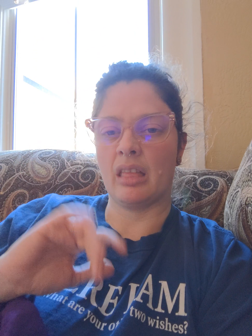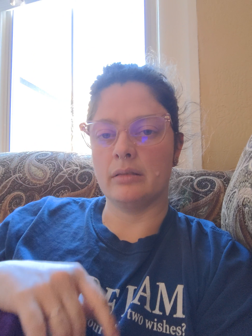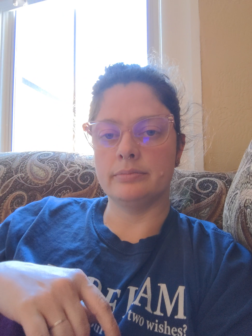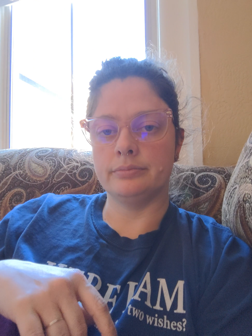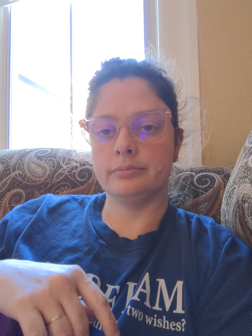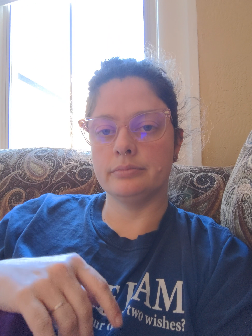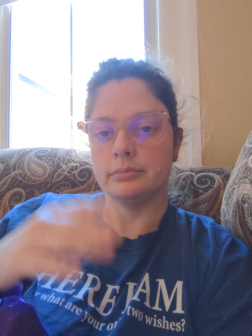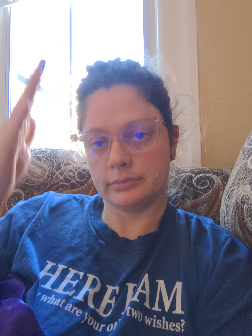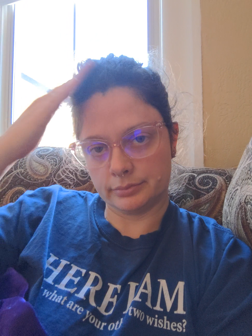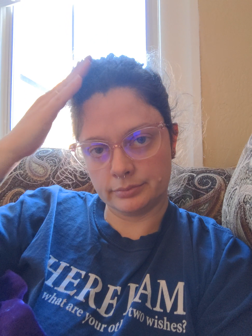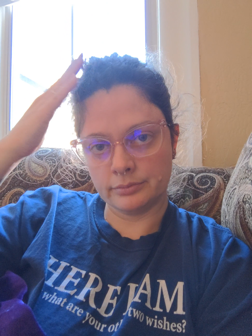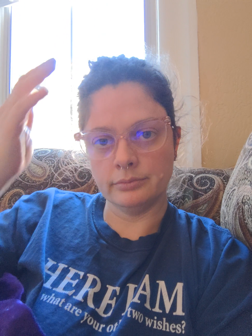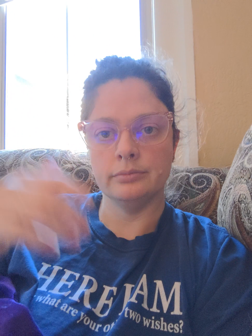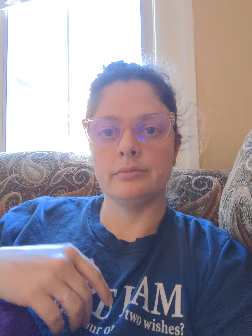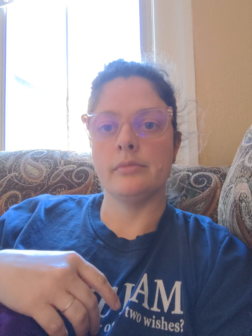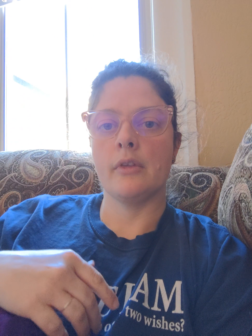hat